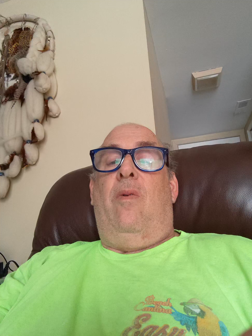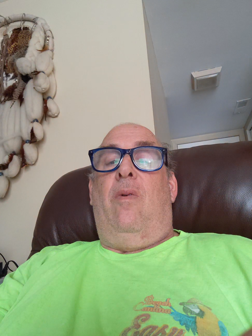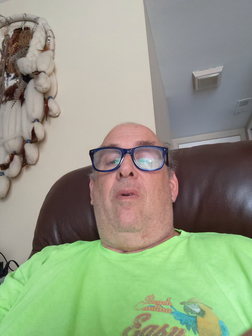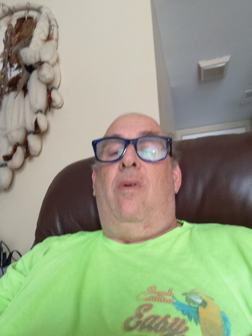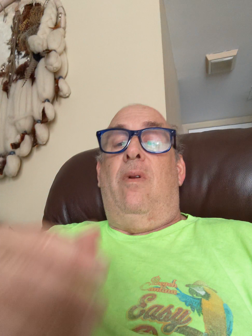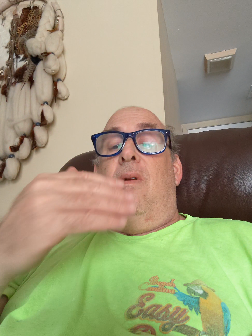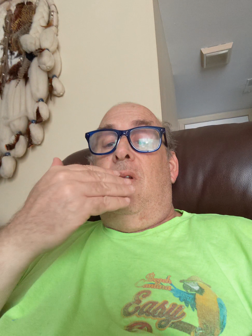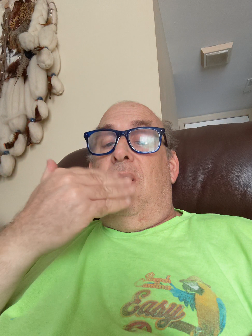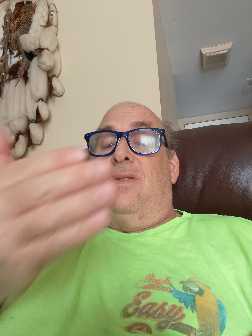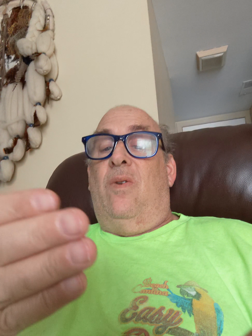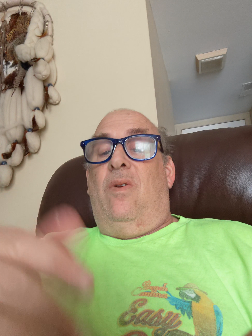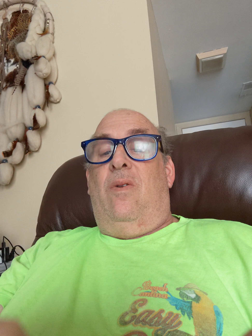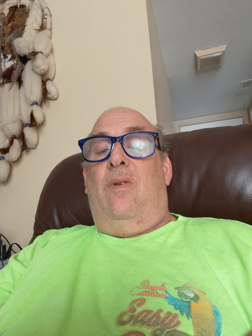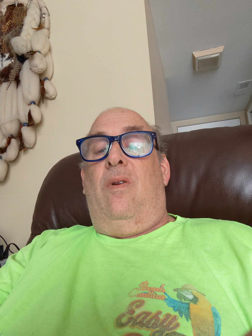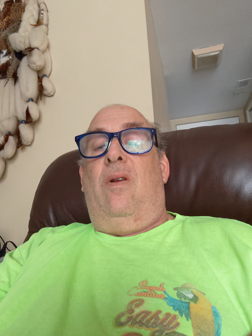thank you